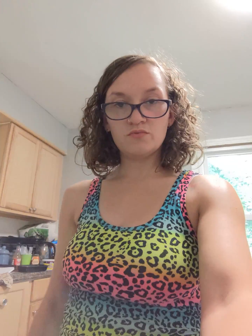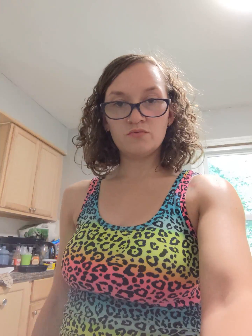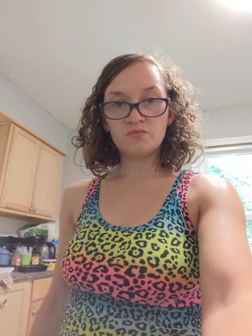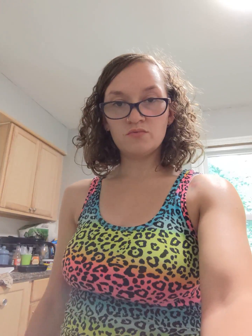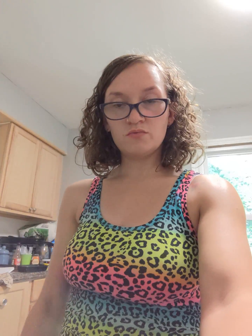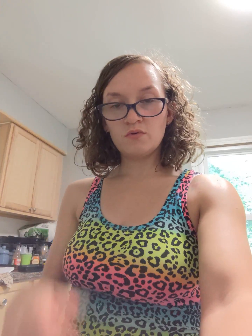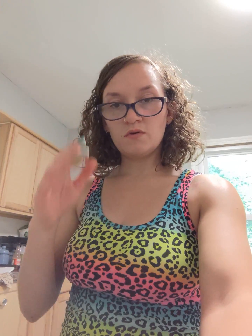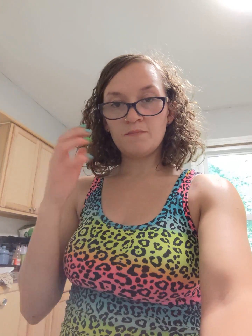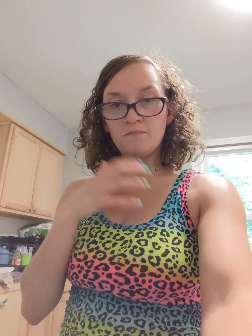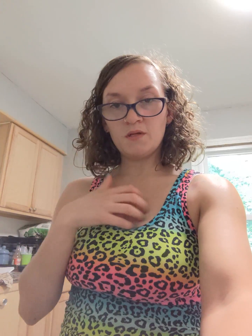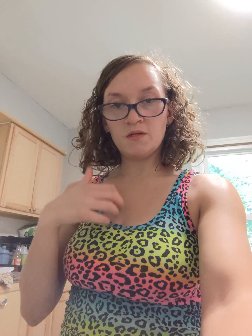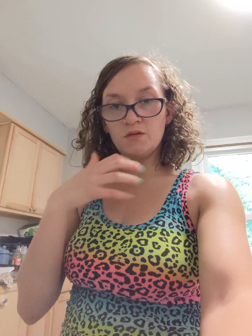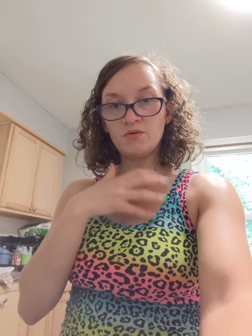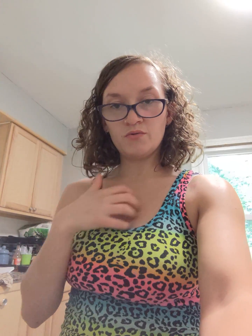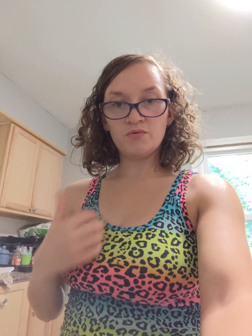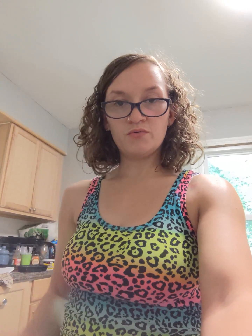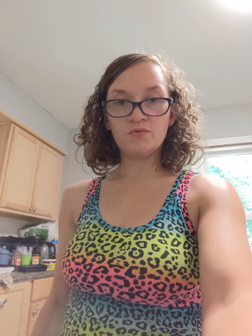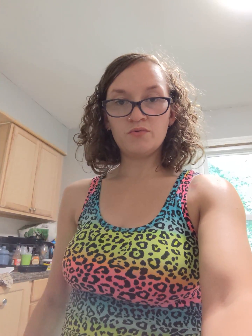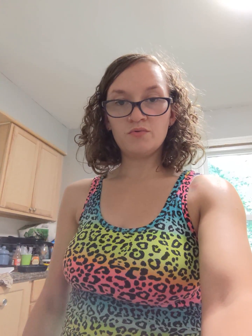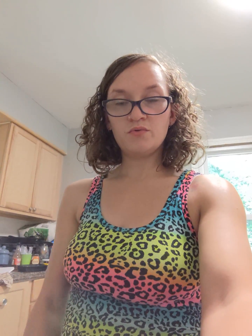bear